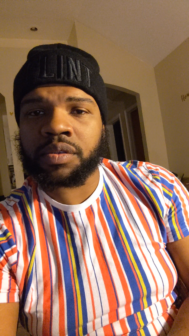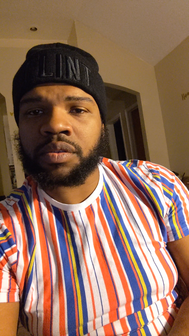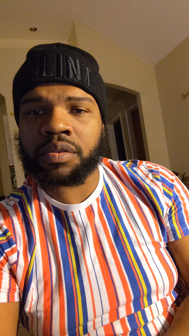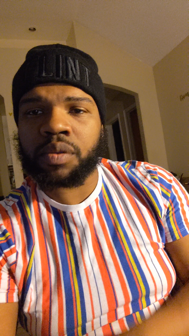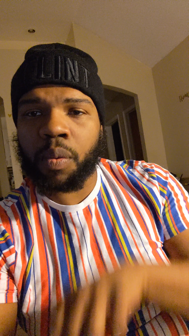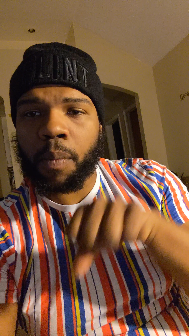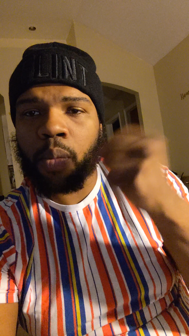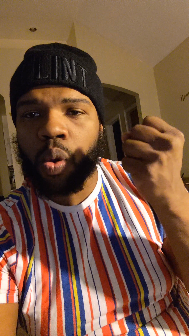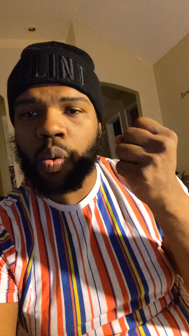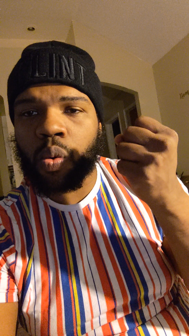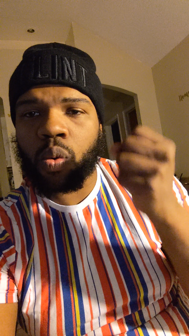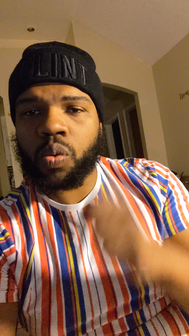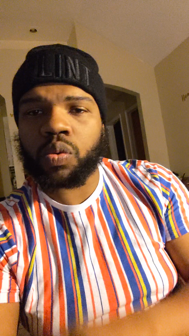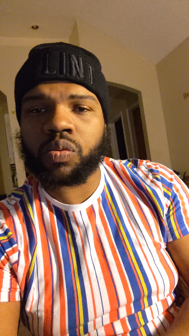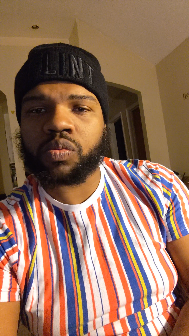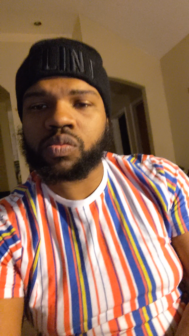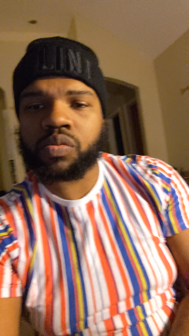broken